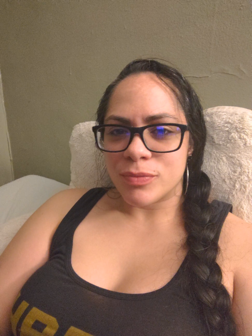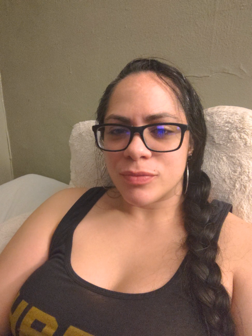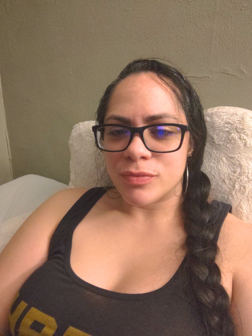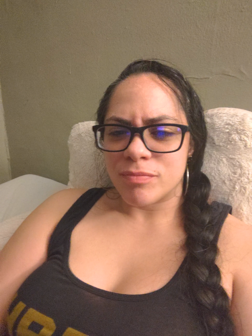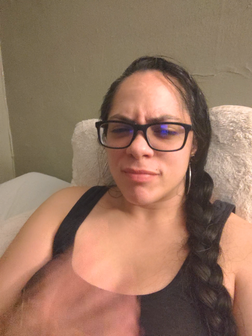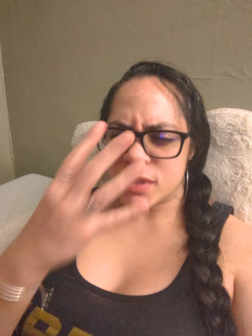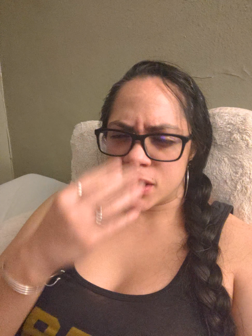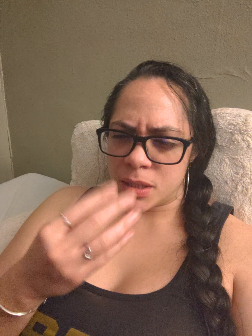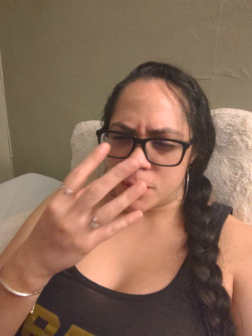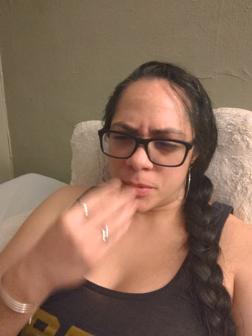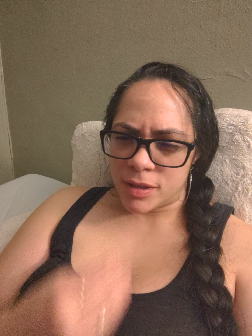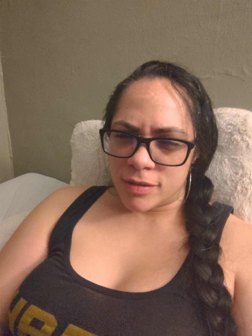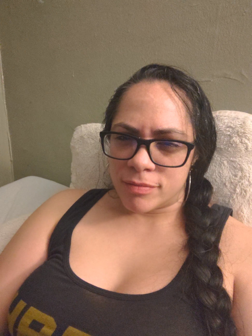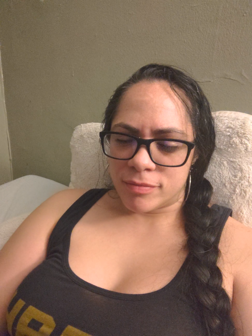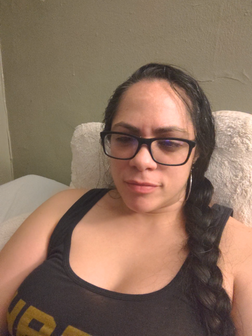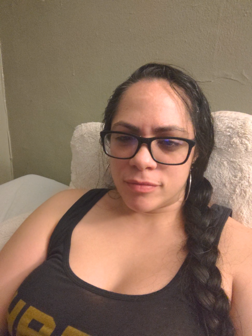sleepy